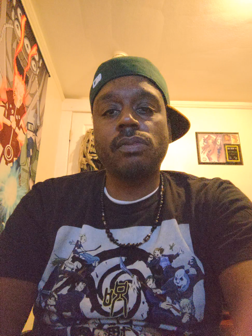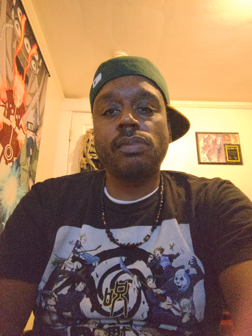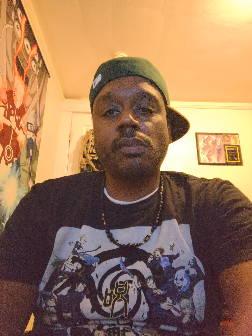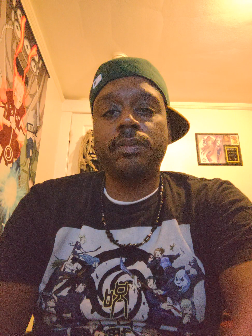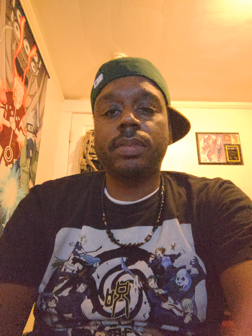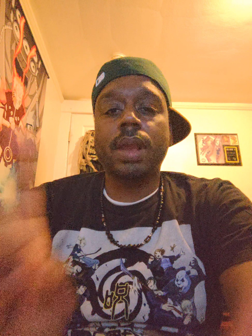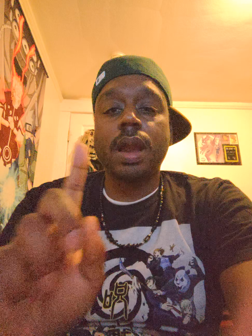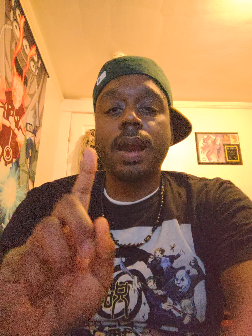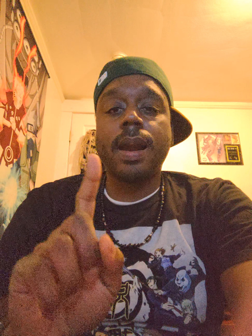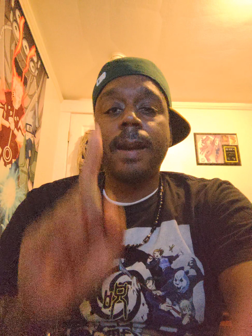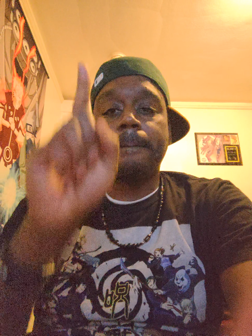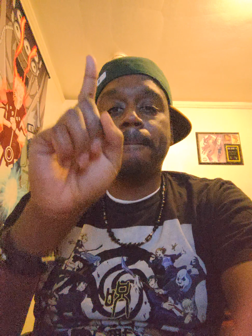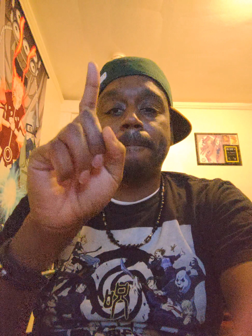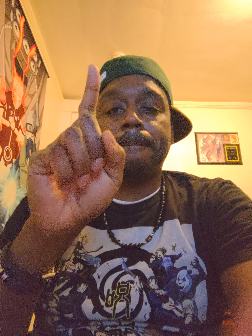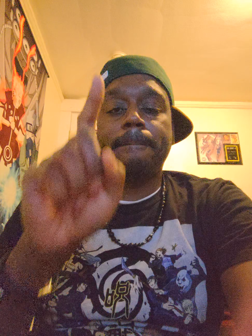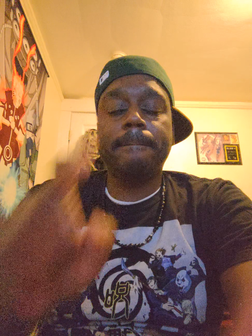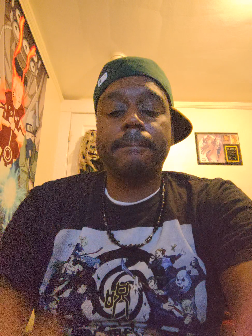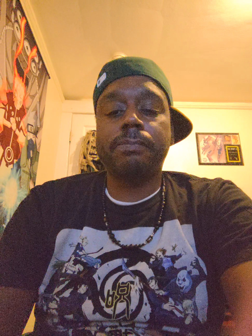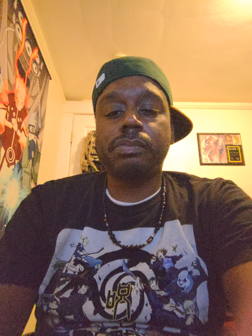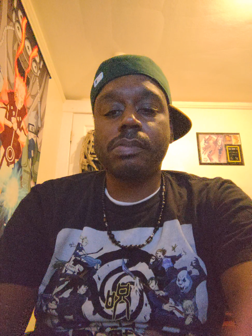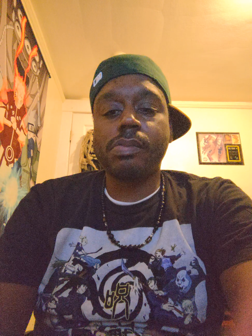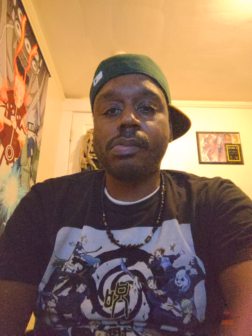up